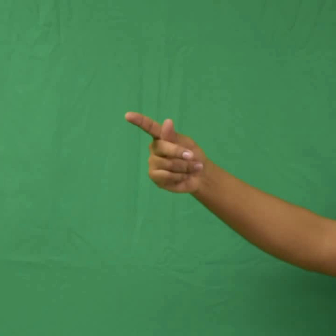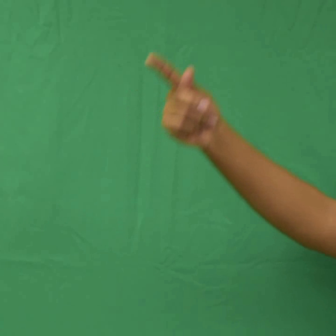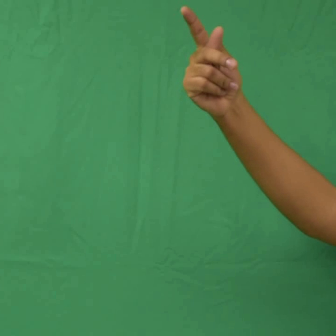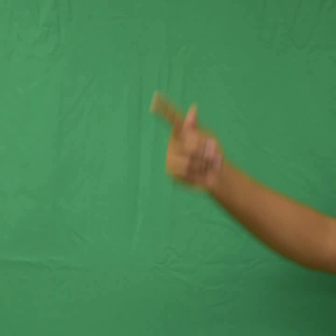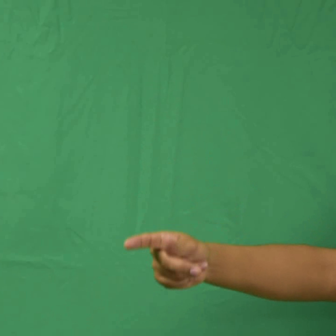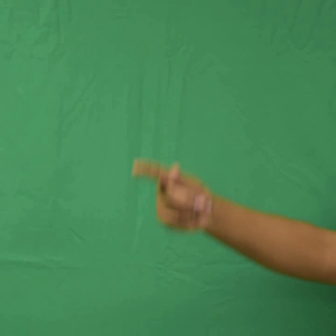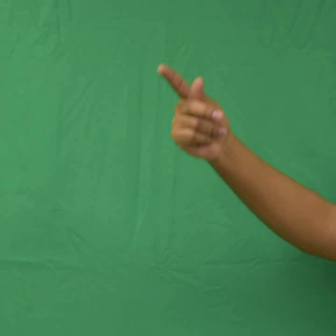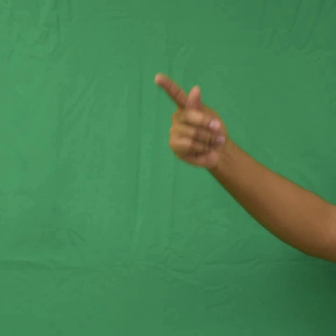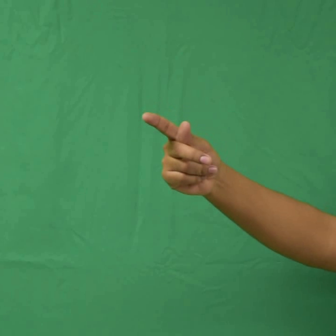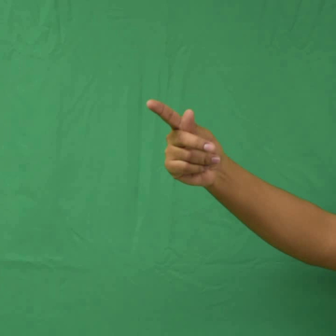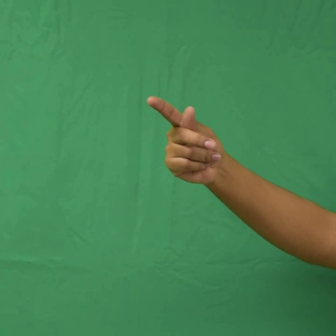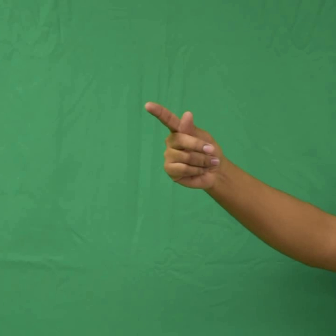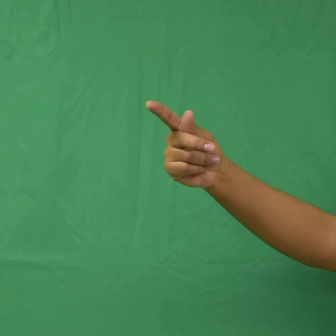K